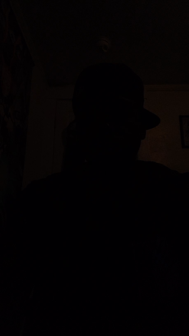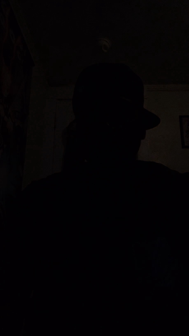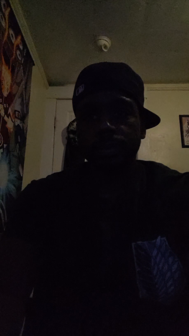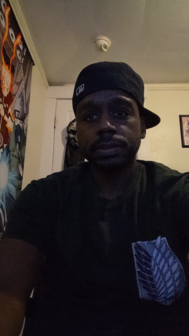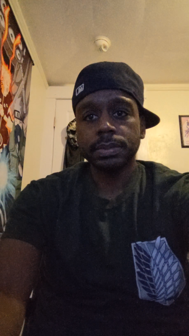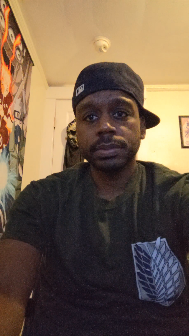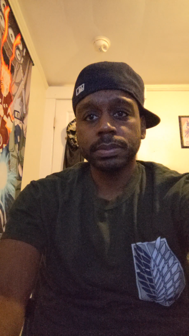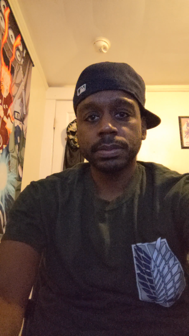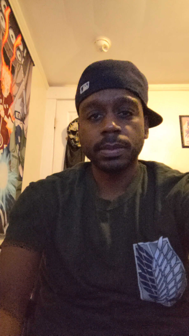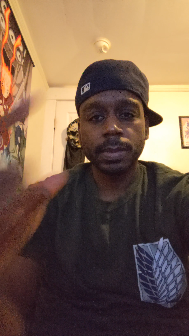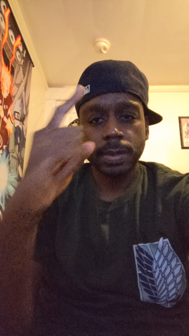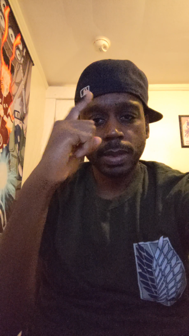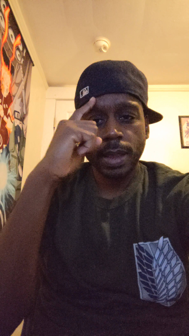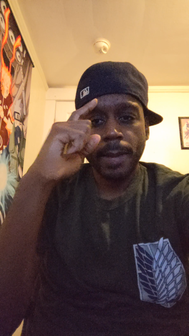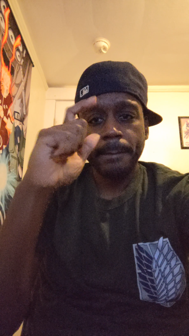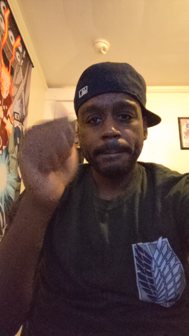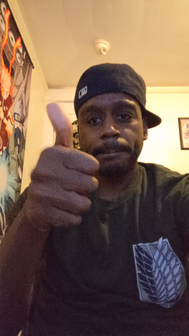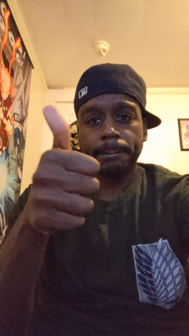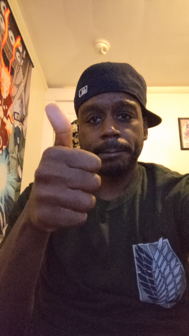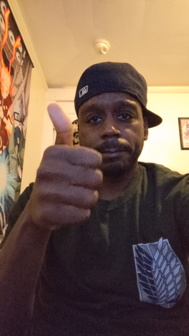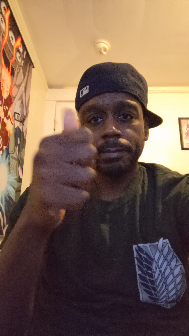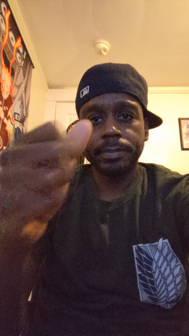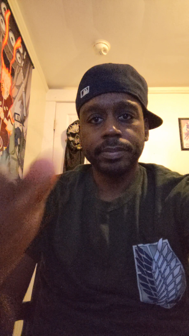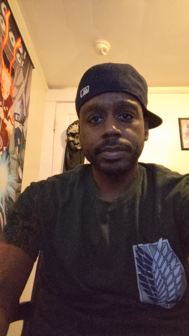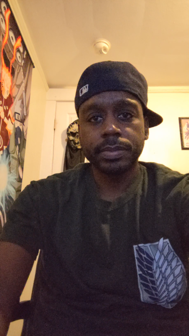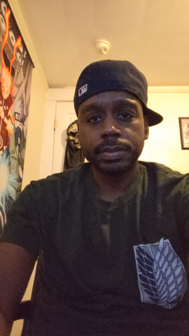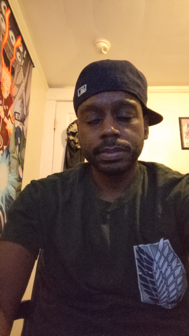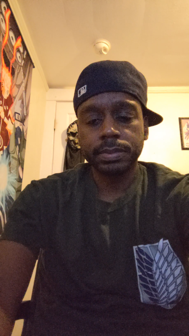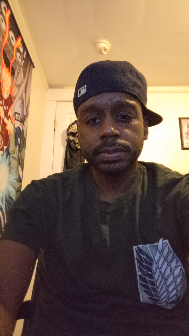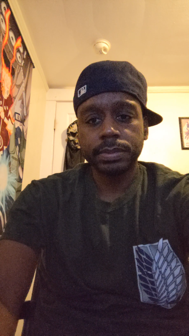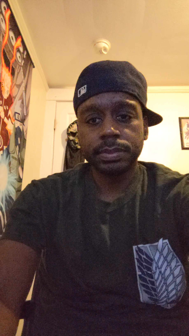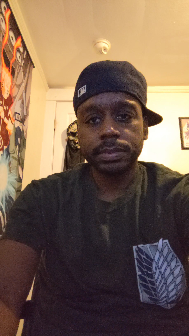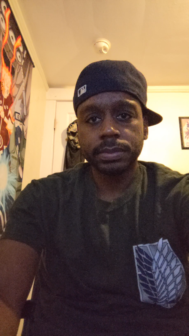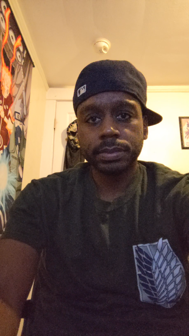dime